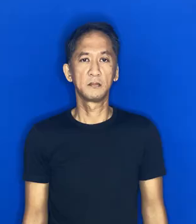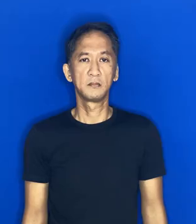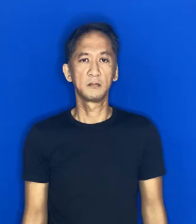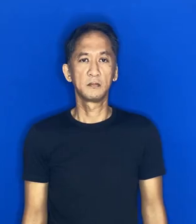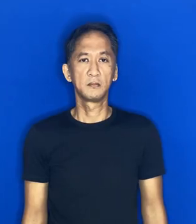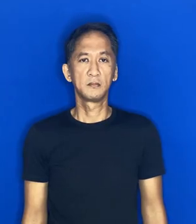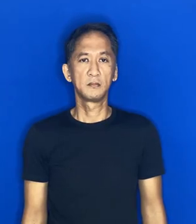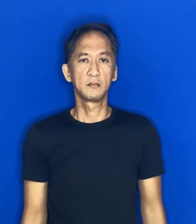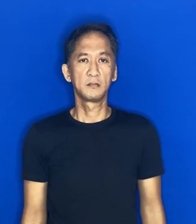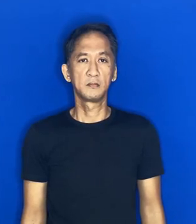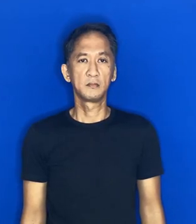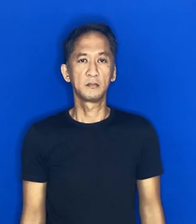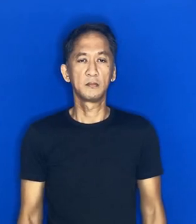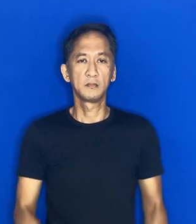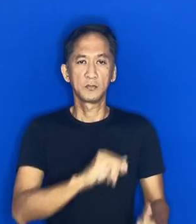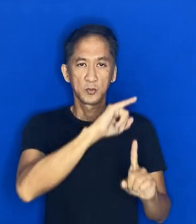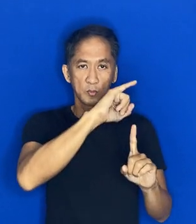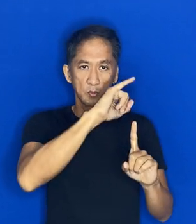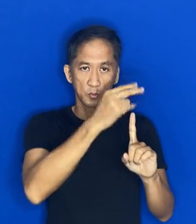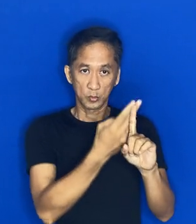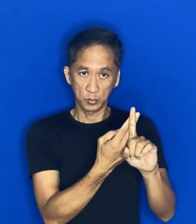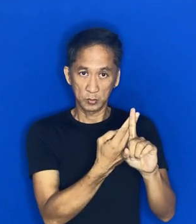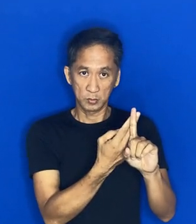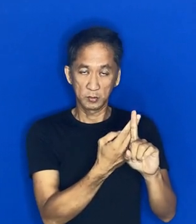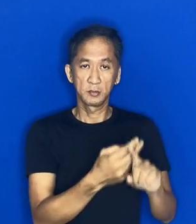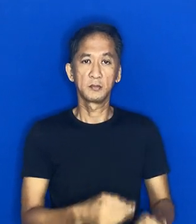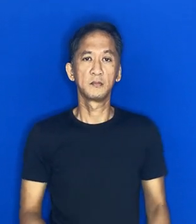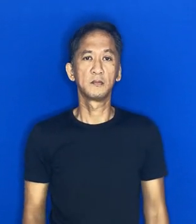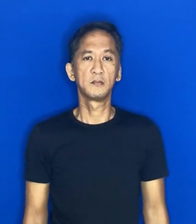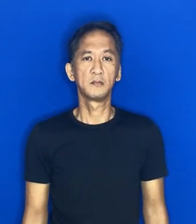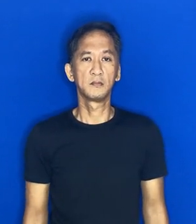june